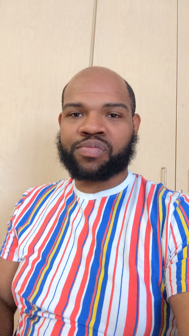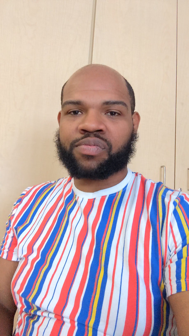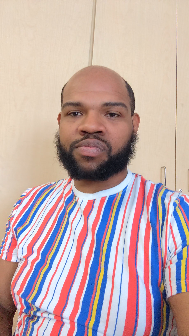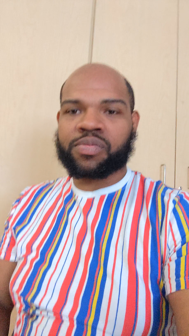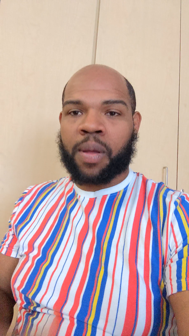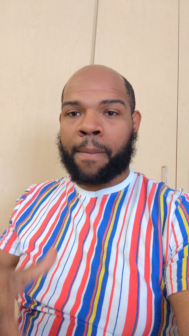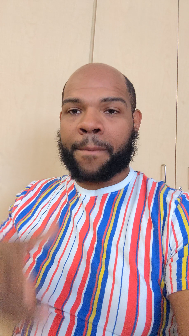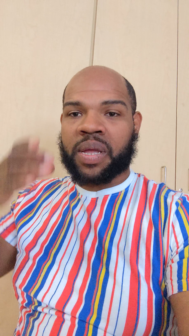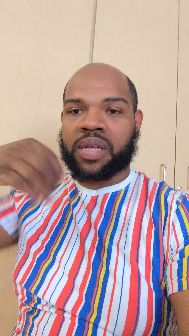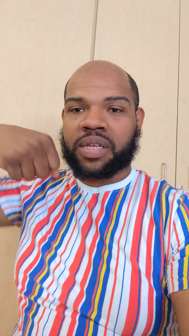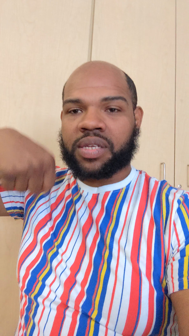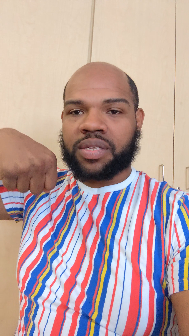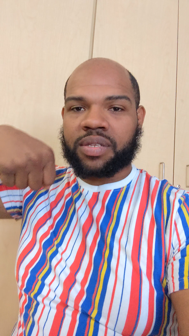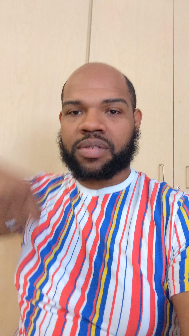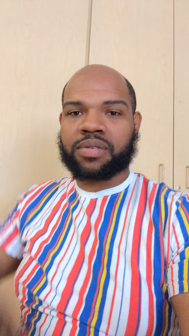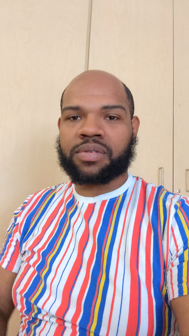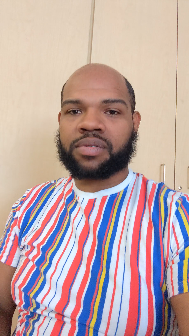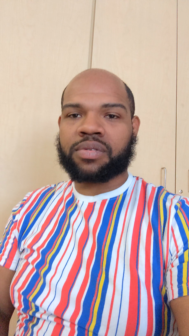bucket